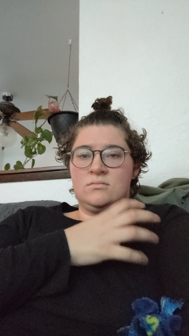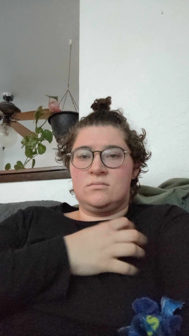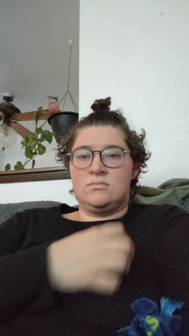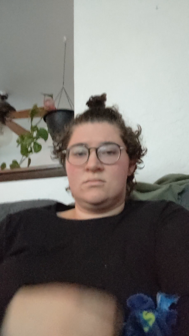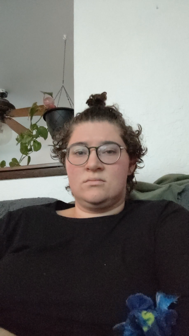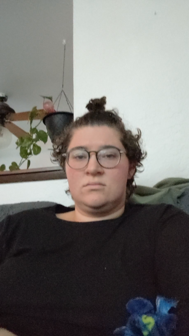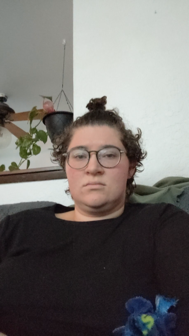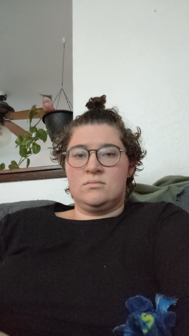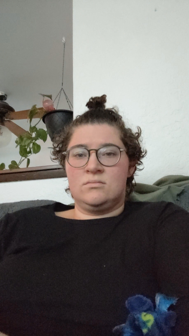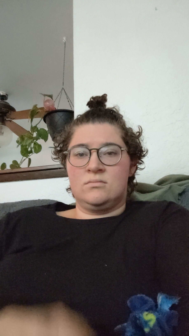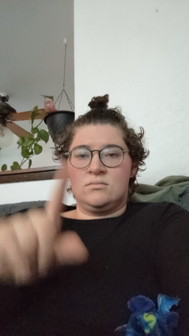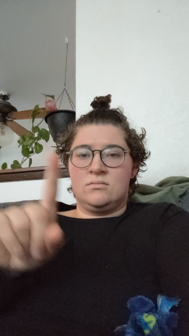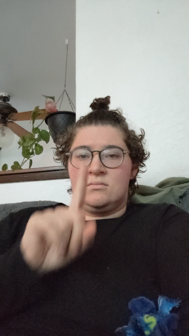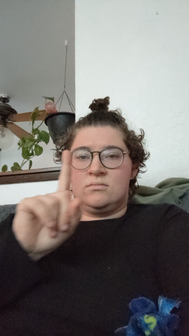bump